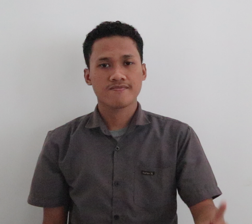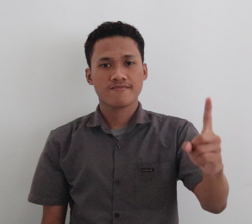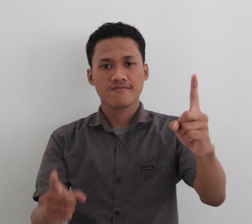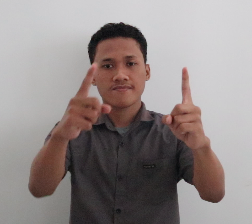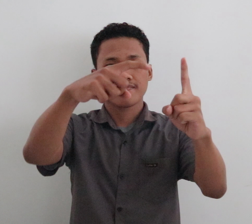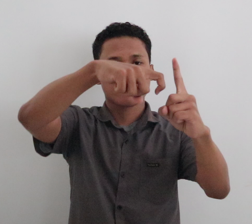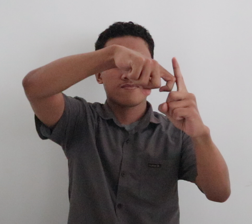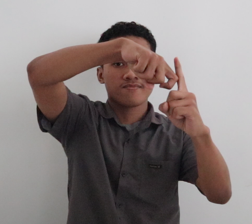K